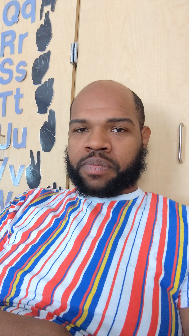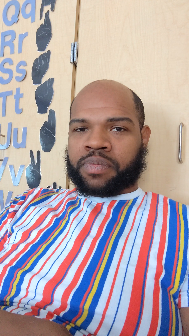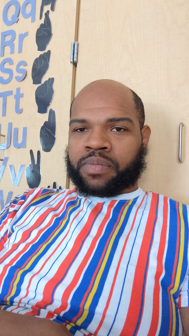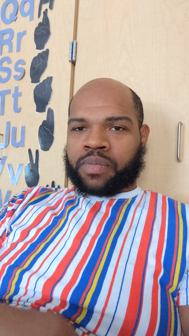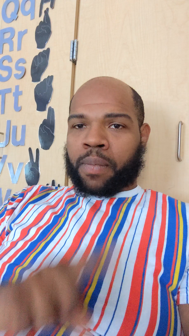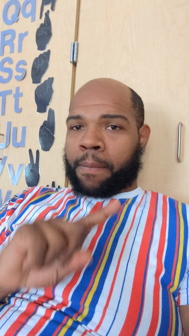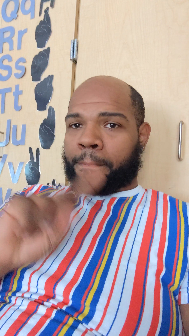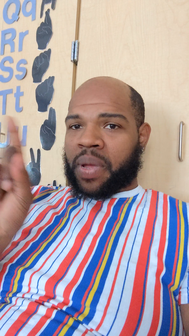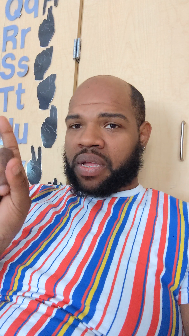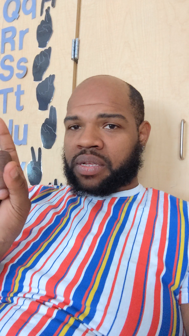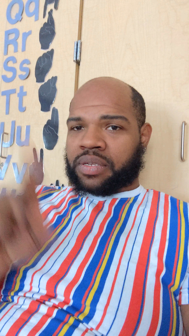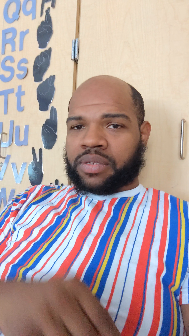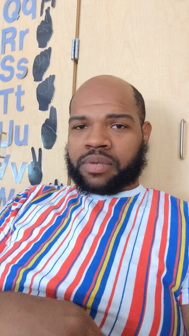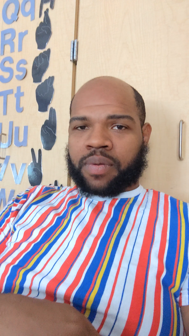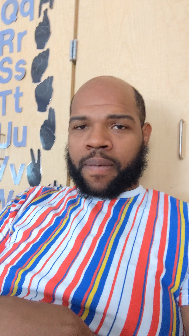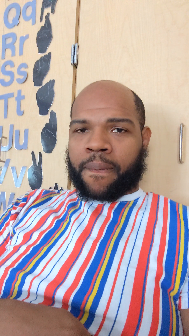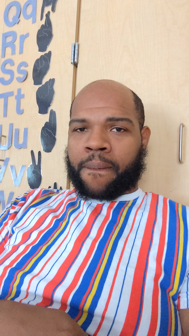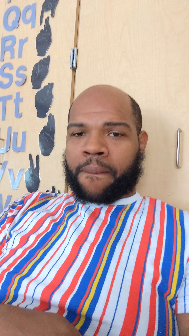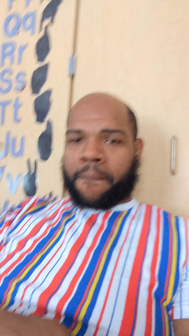but